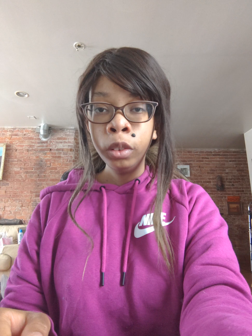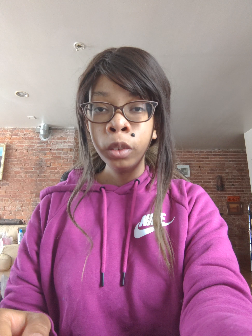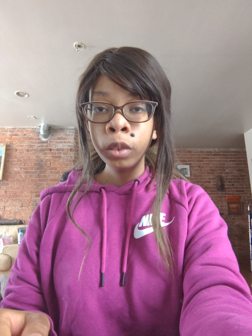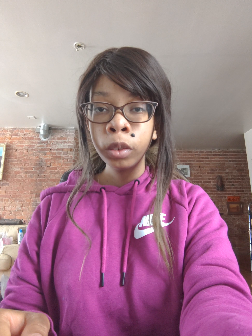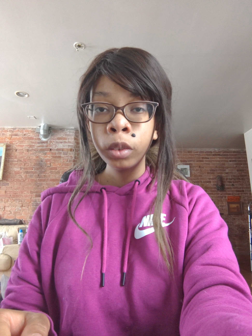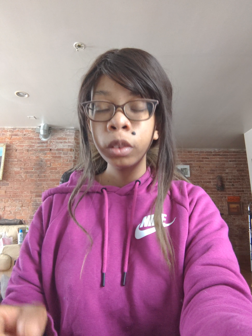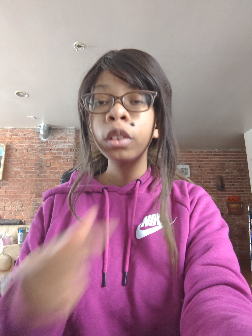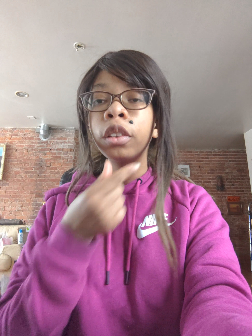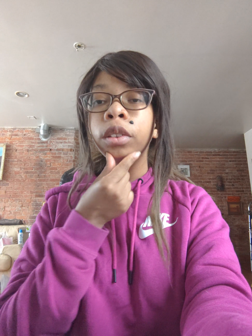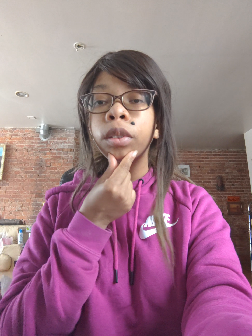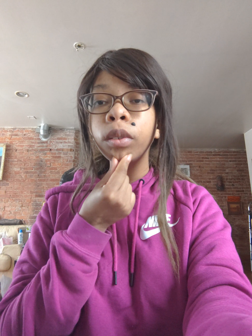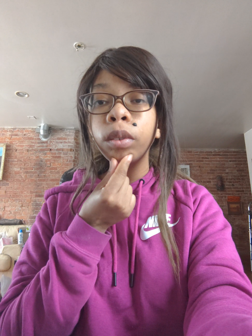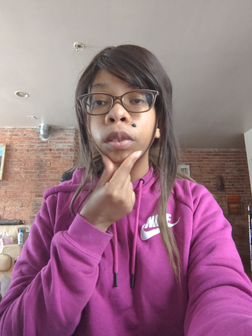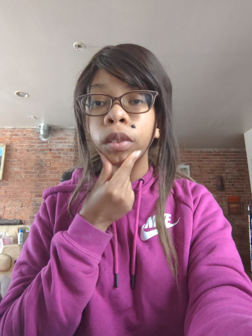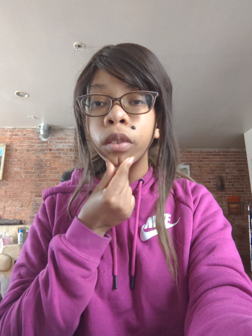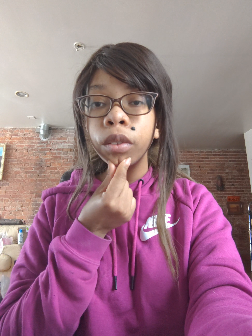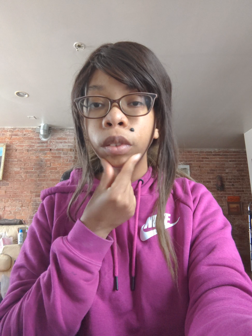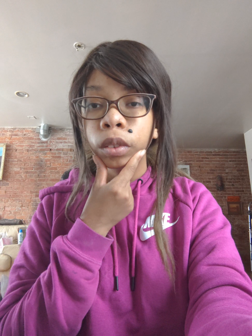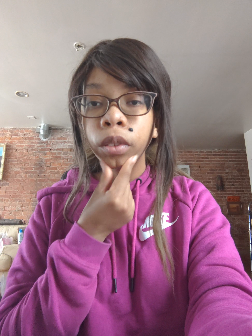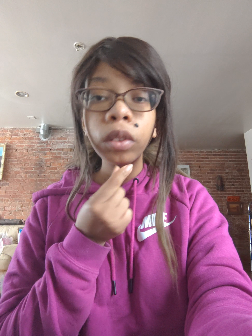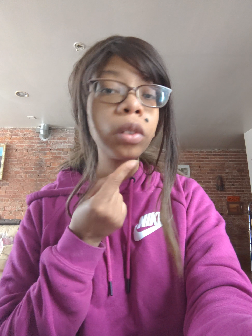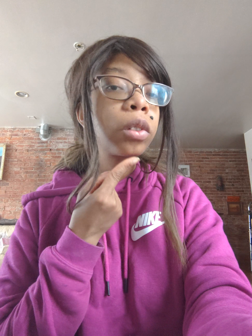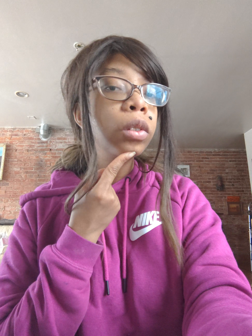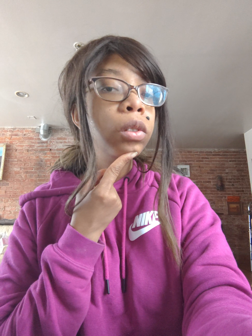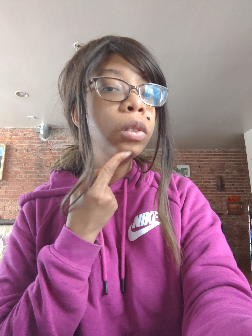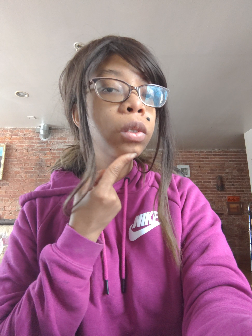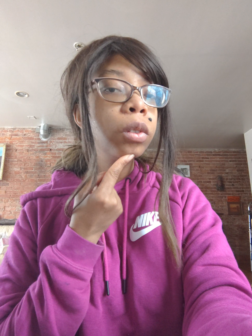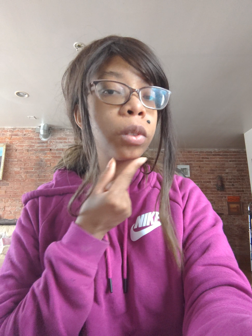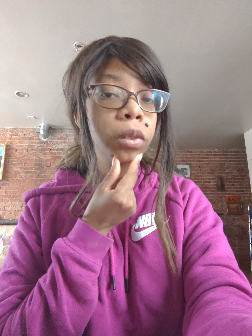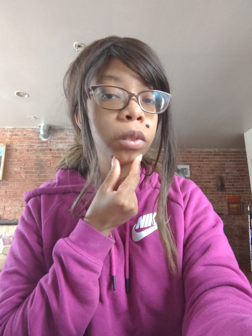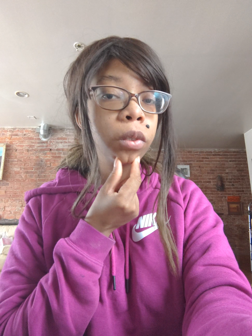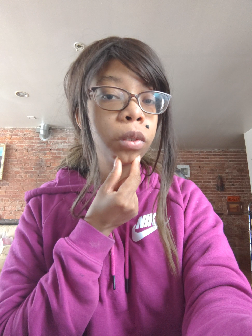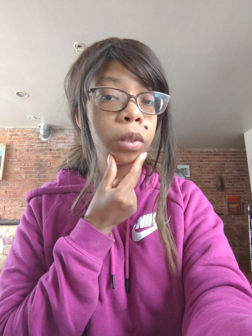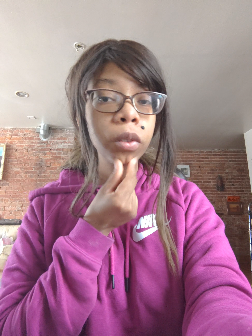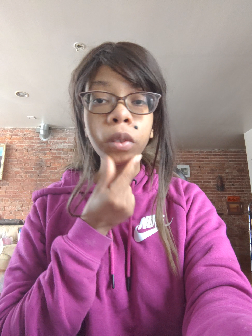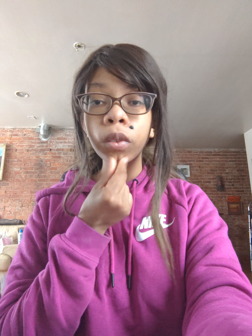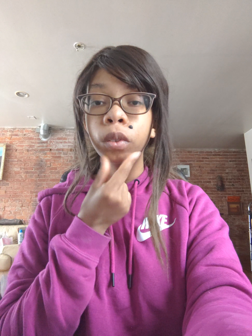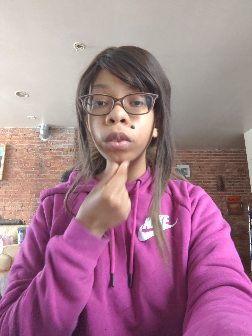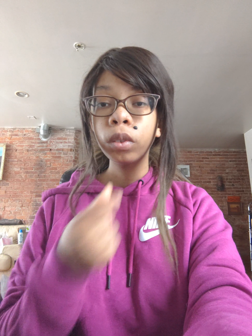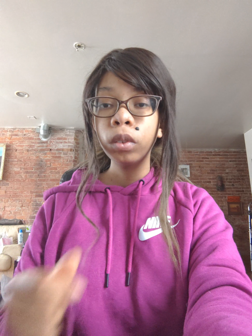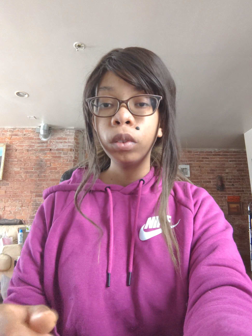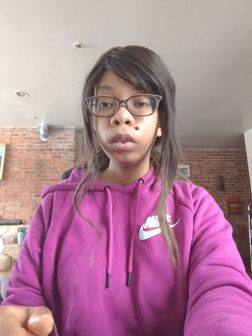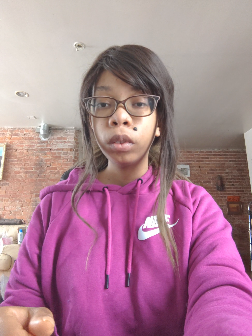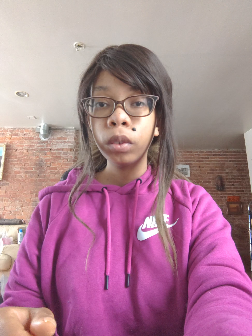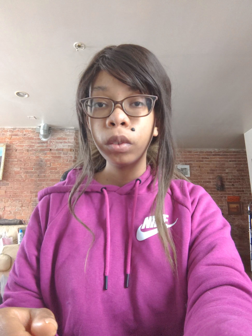chin